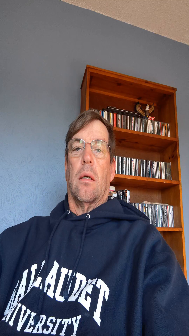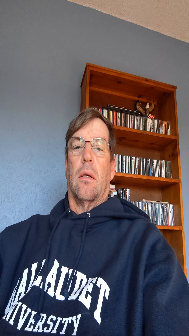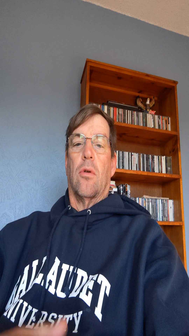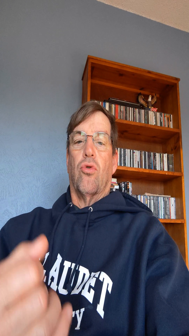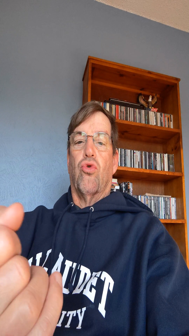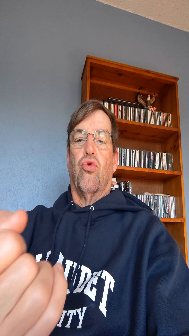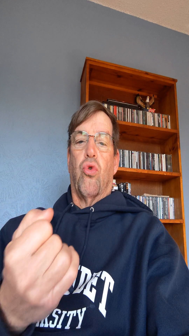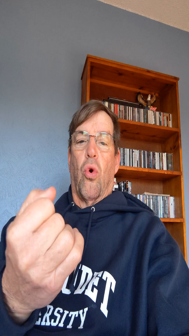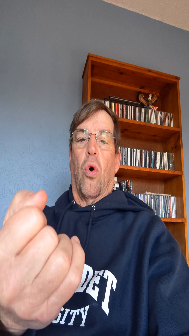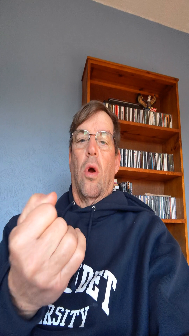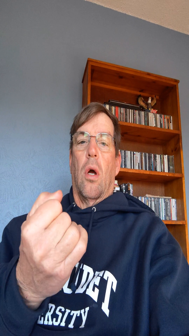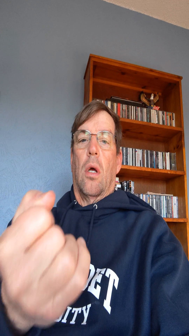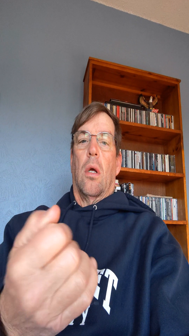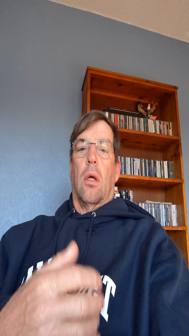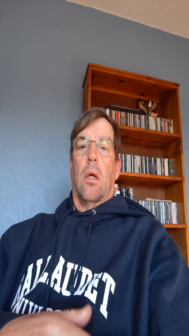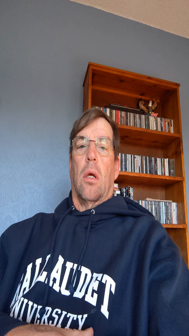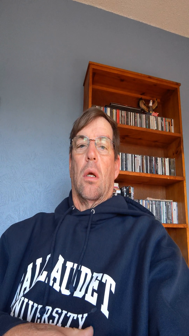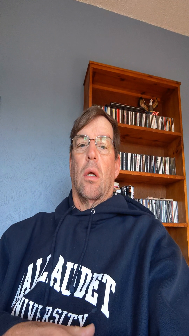drawer